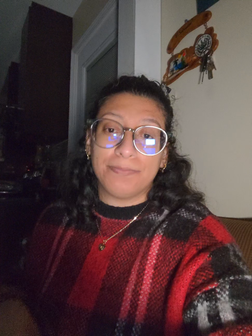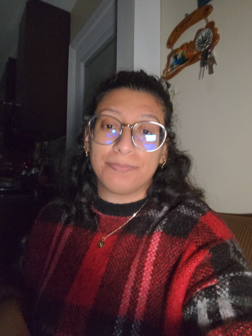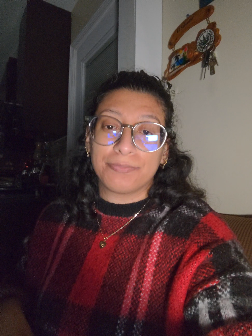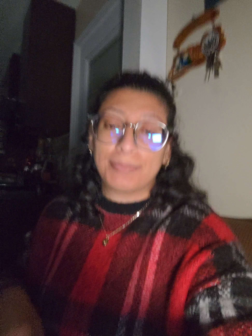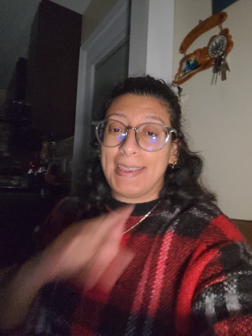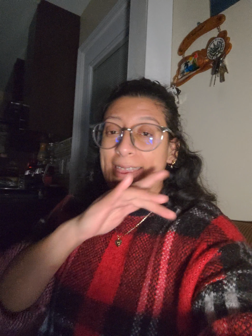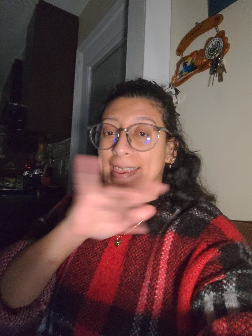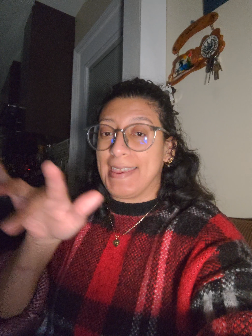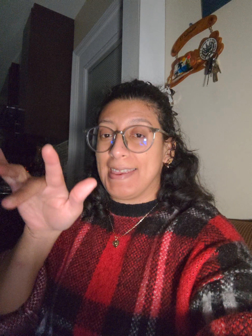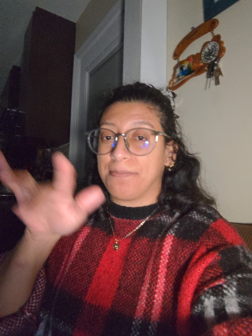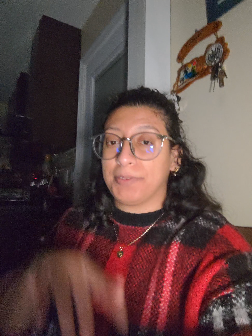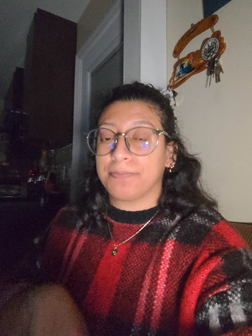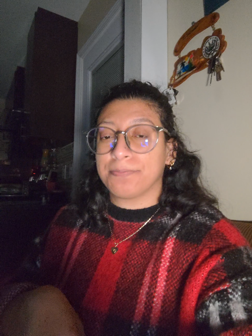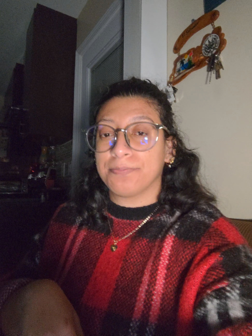empty